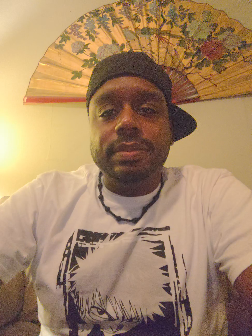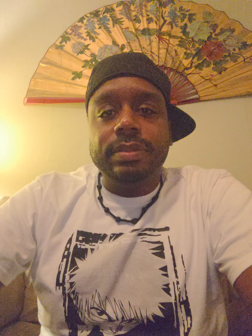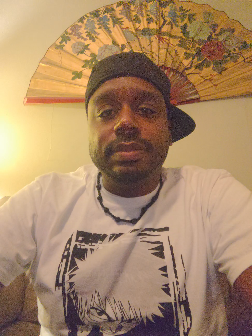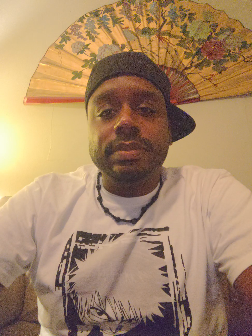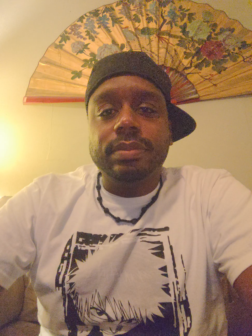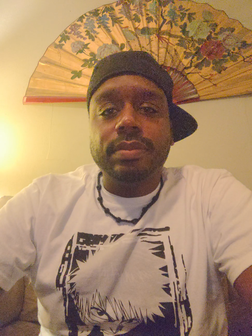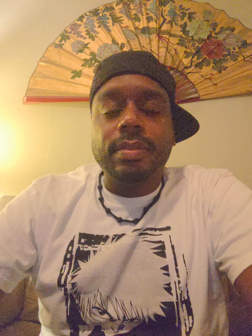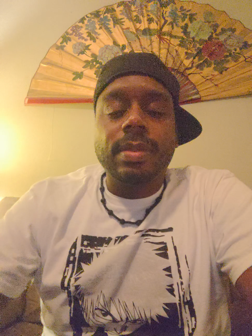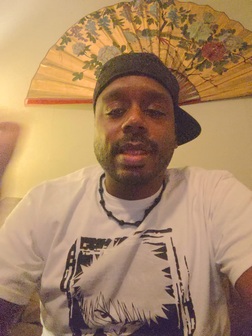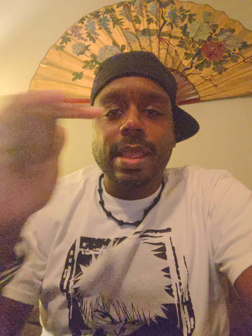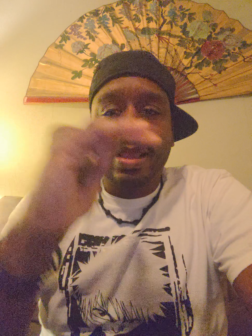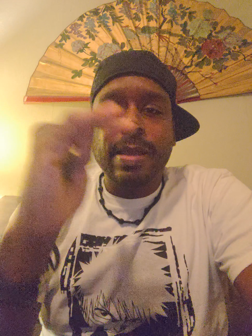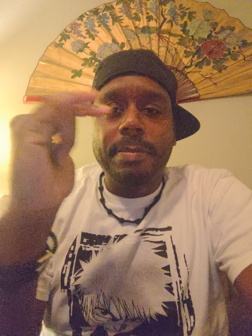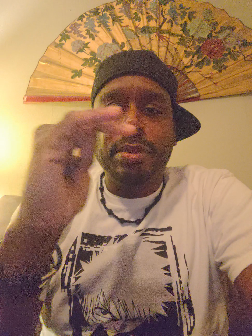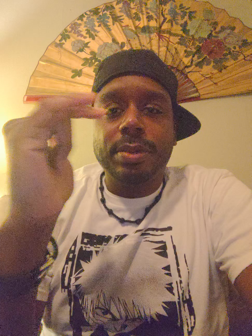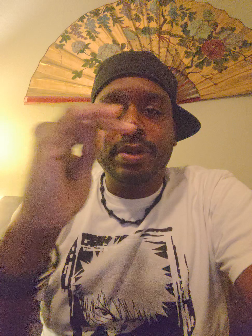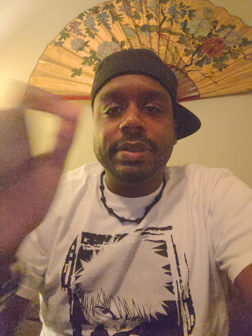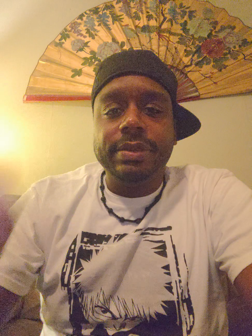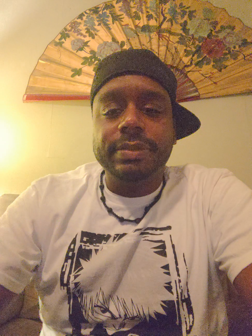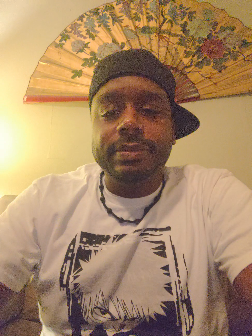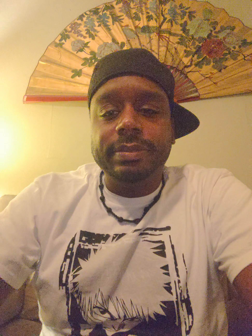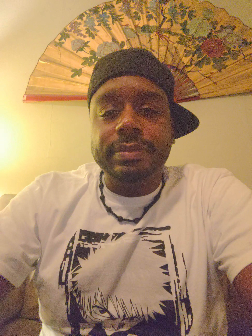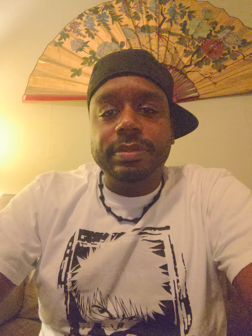airplane